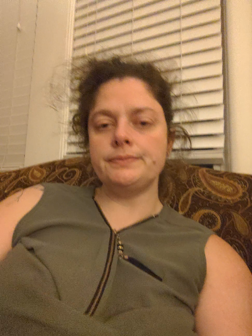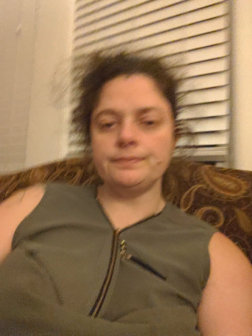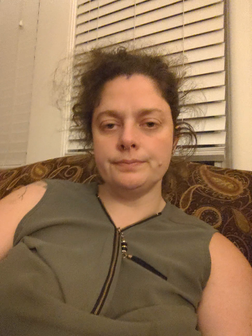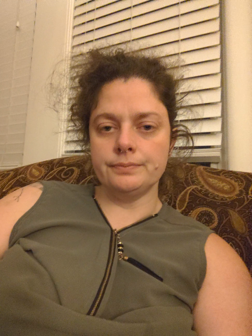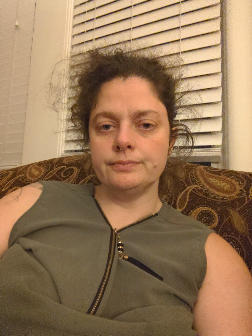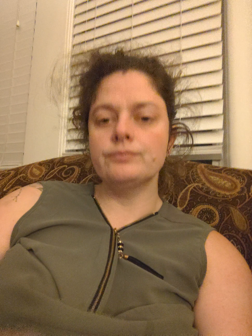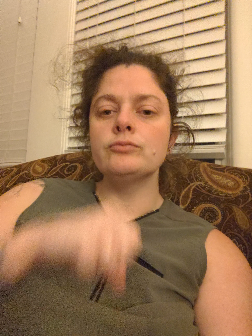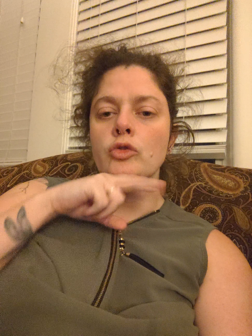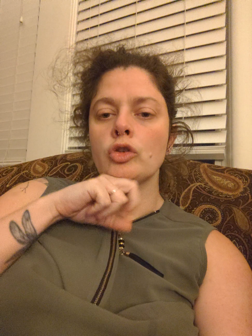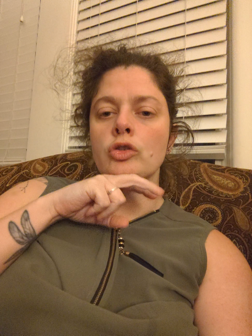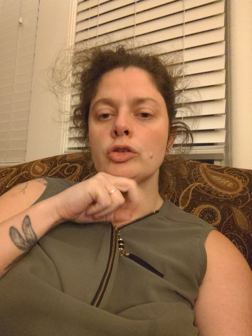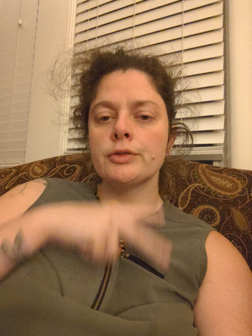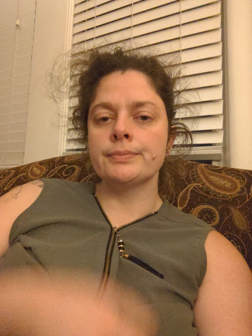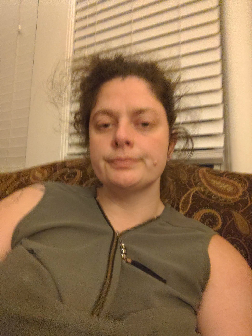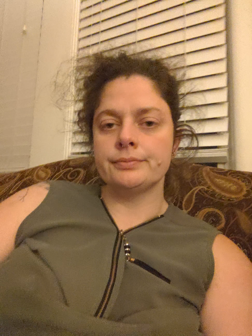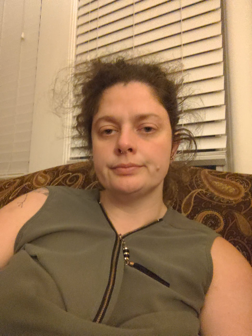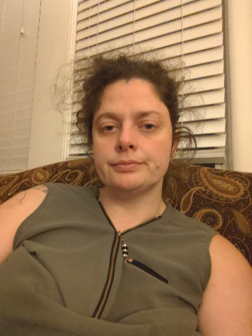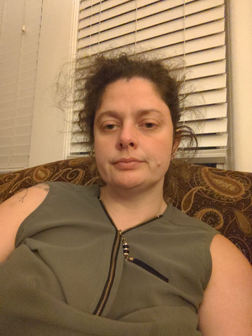frog